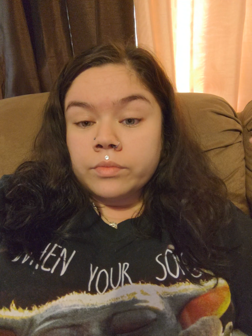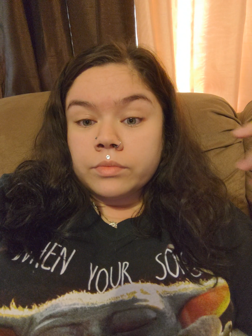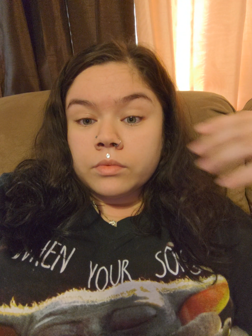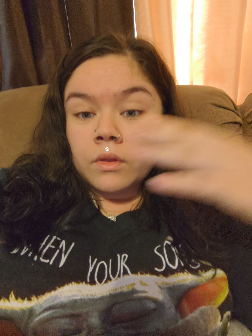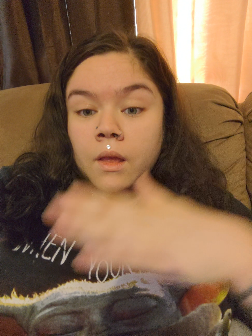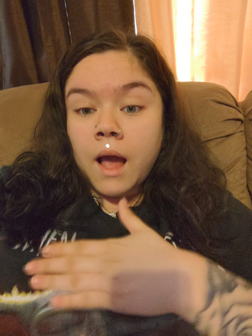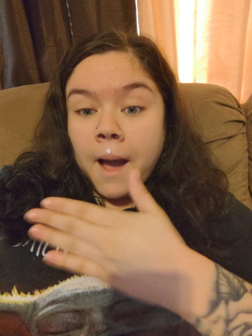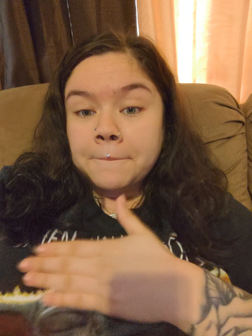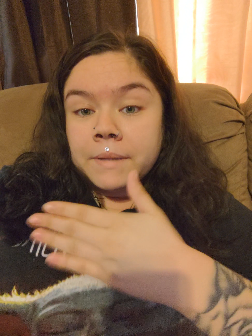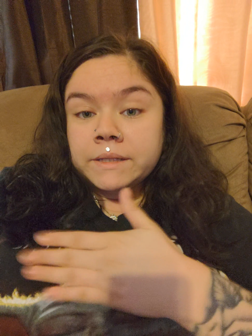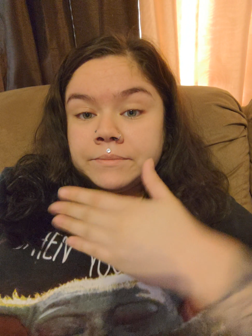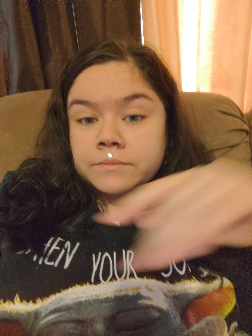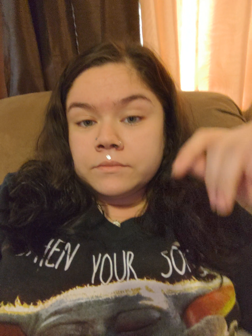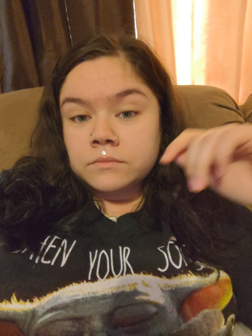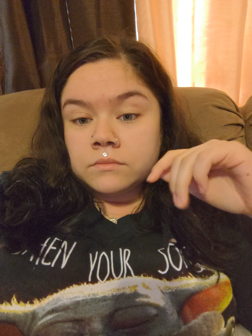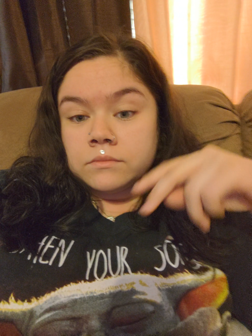happy